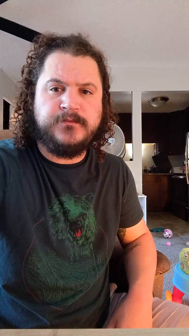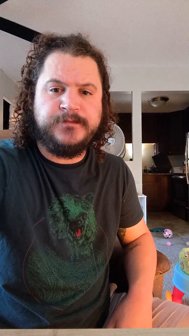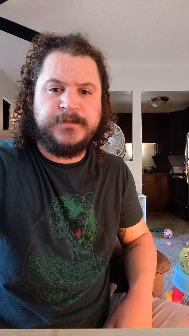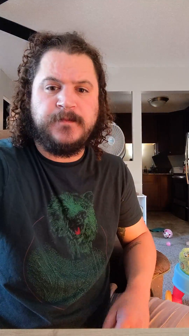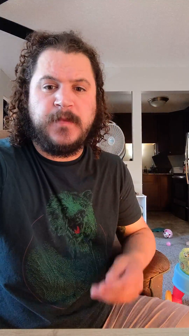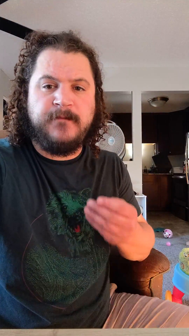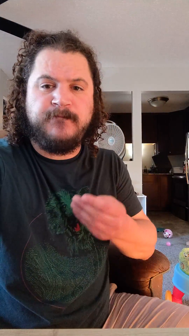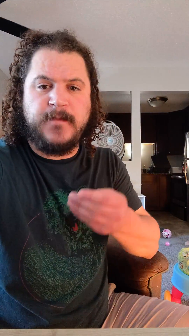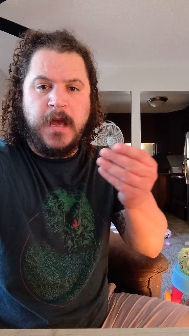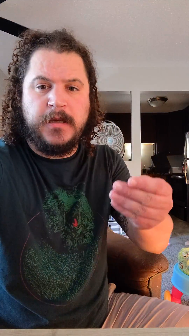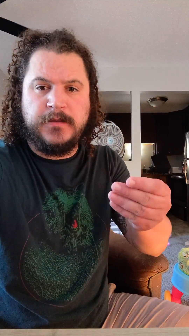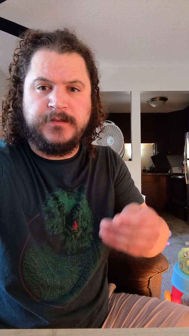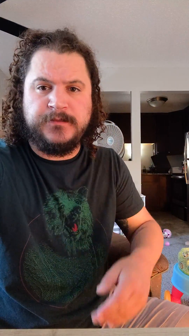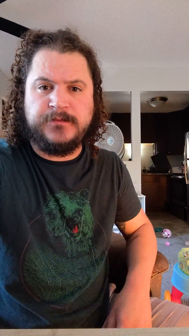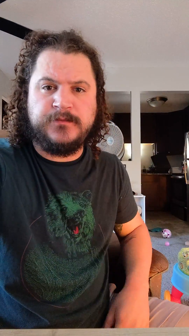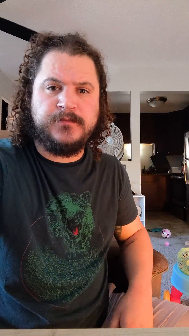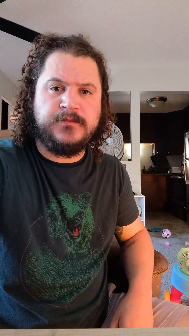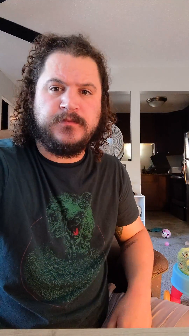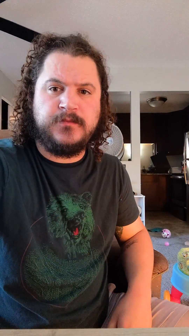buy